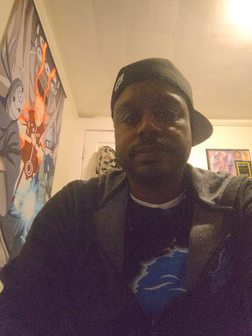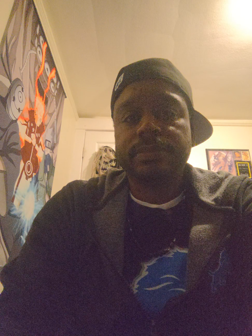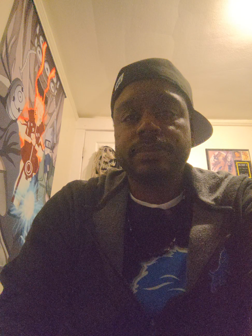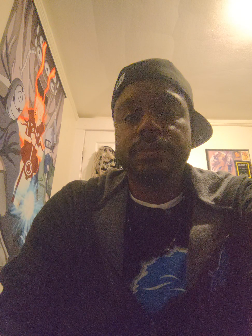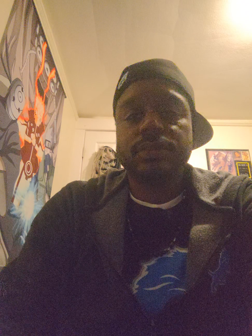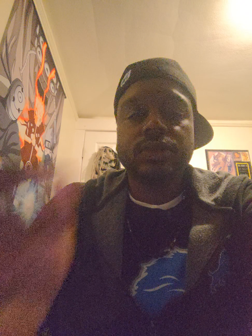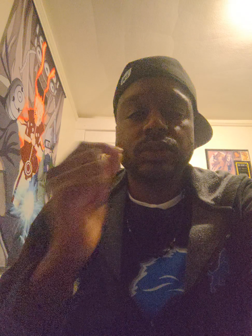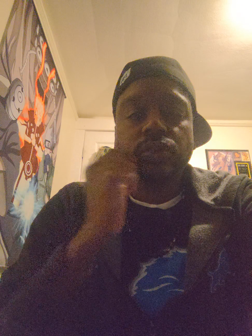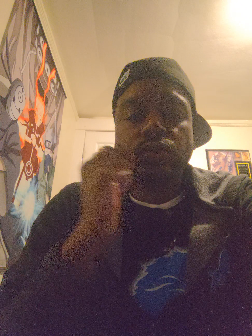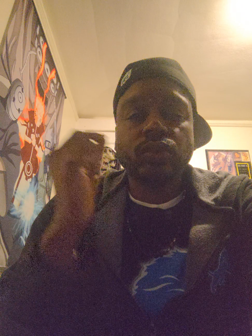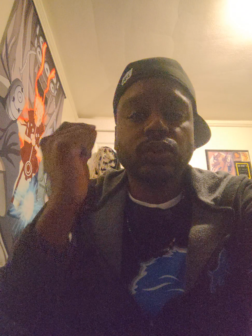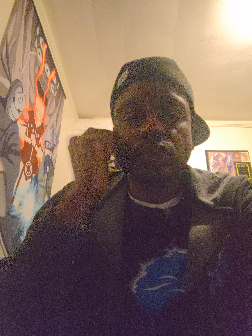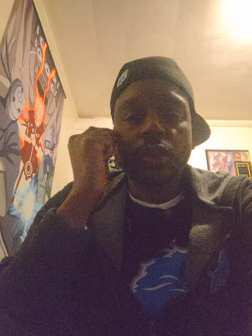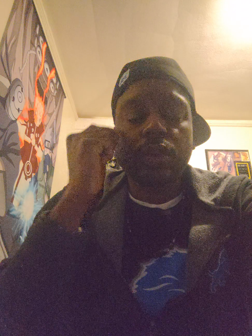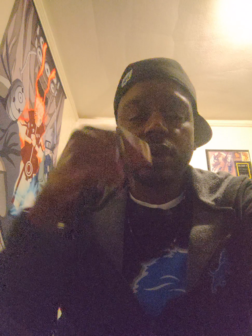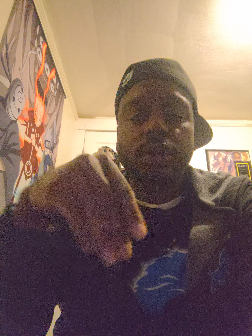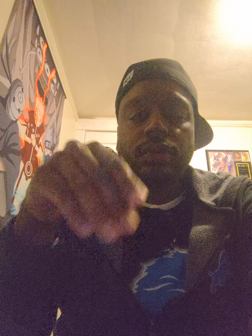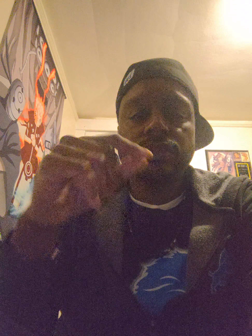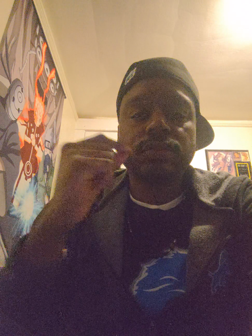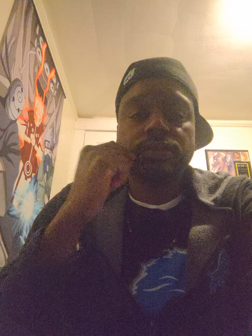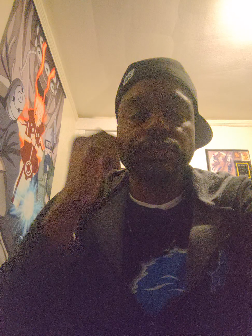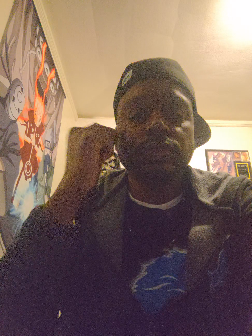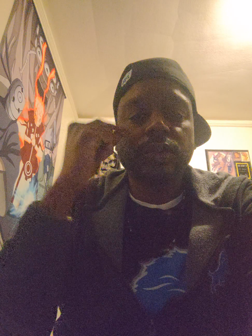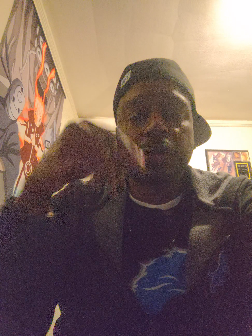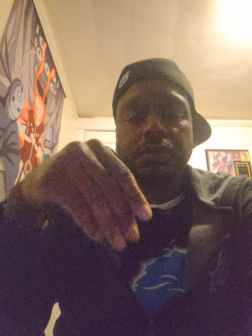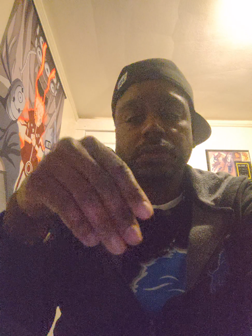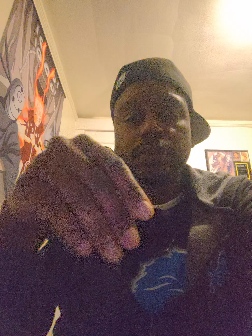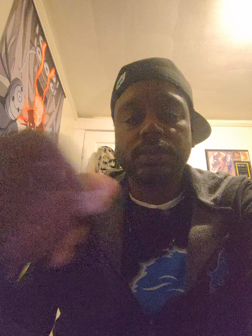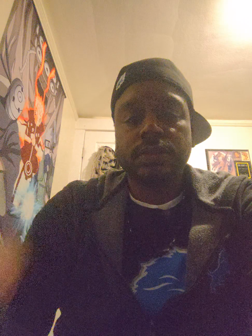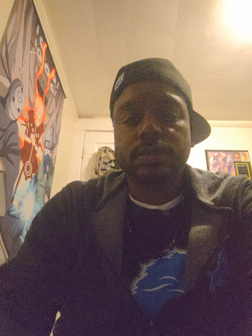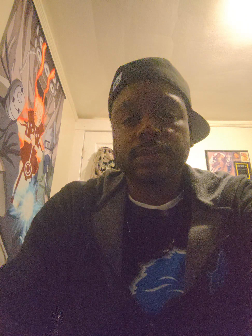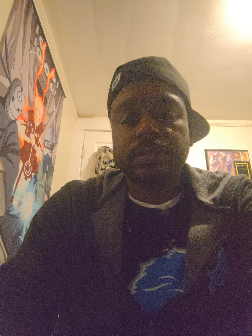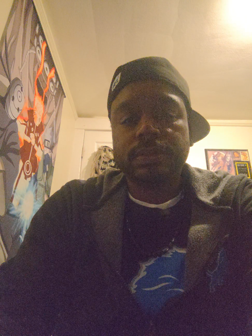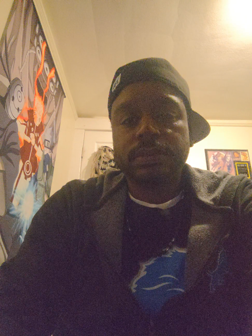store